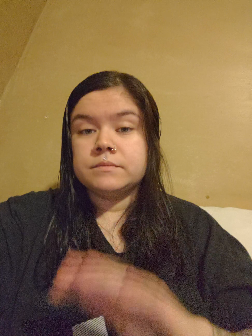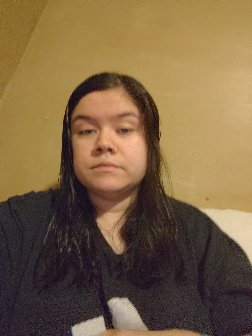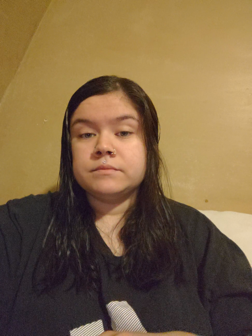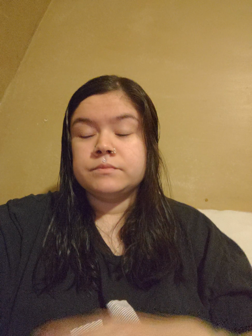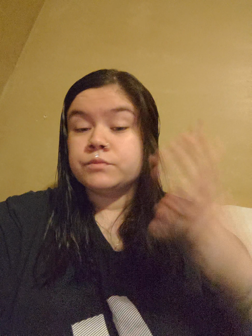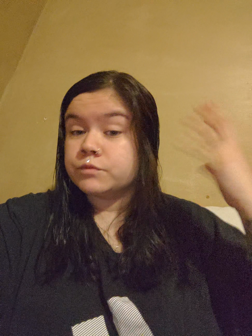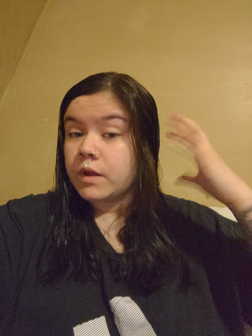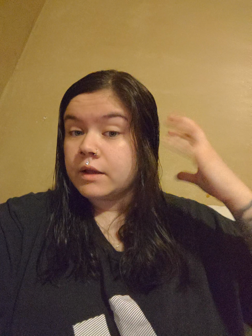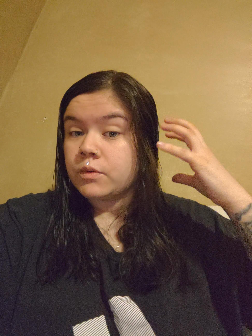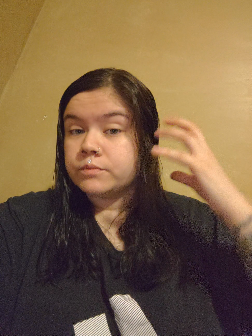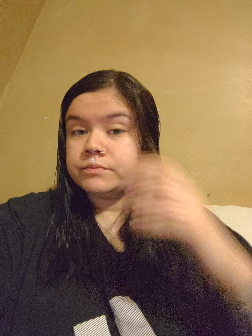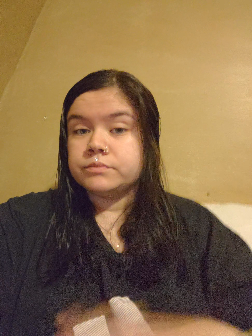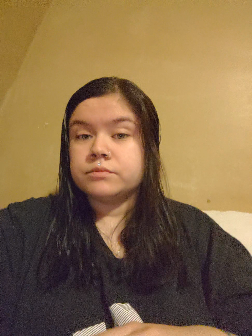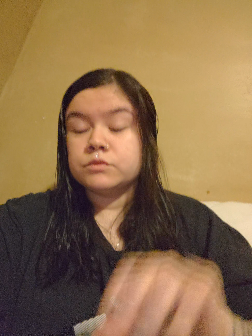radio